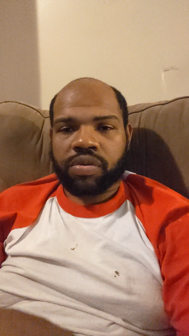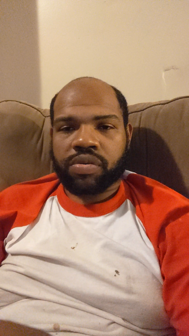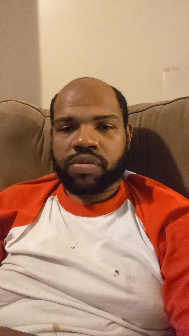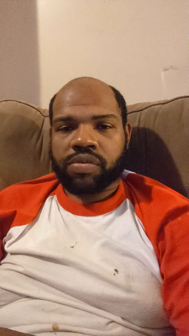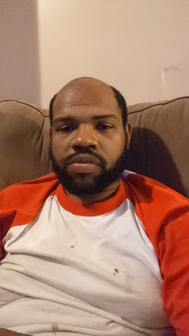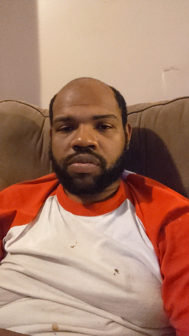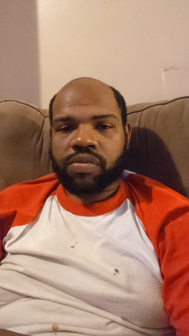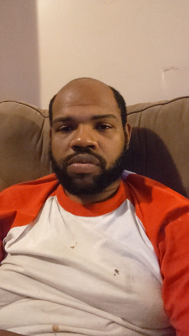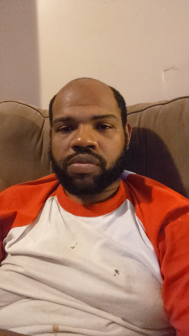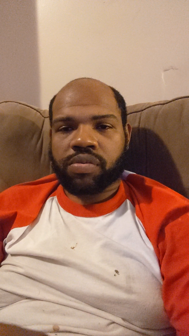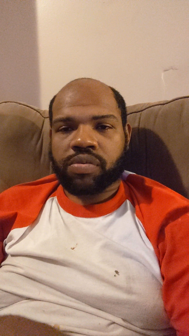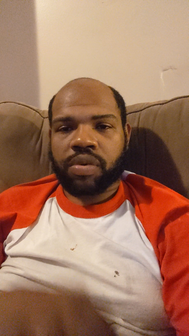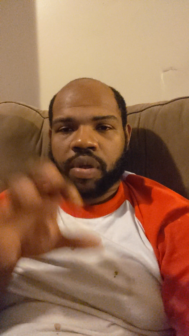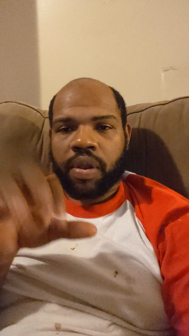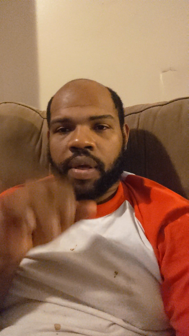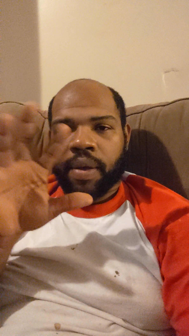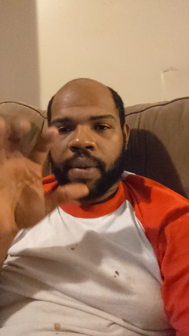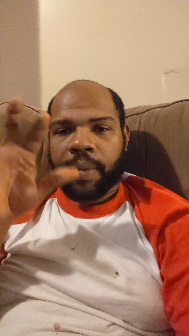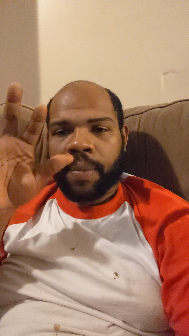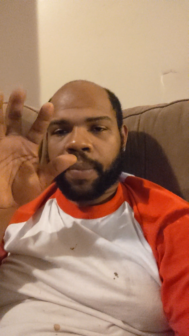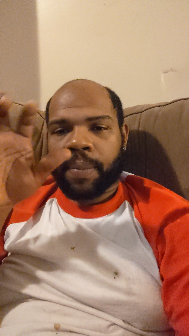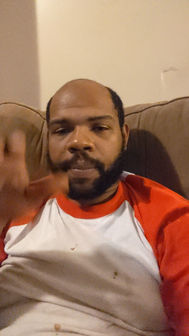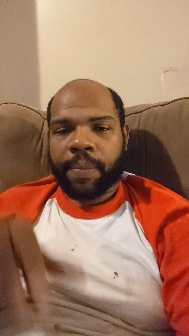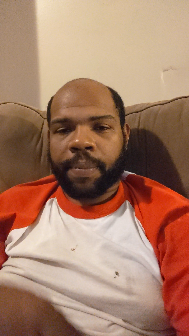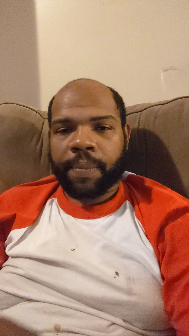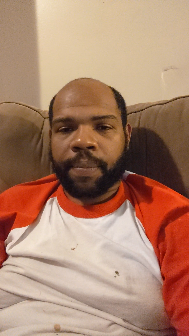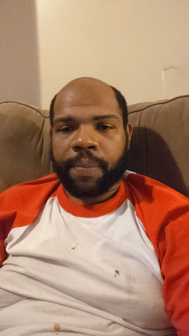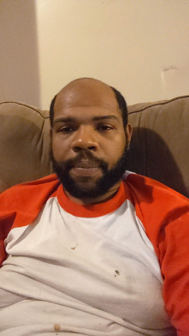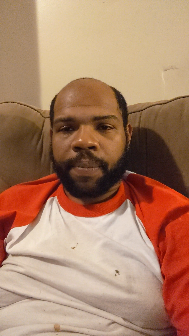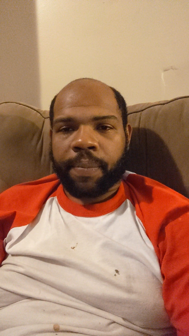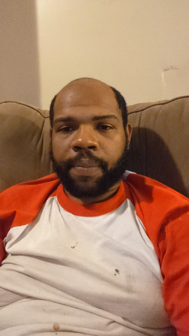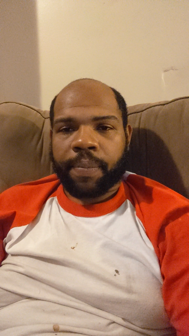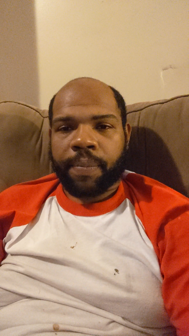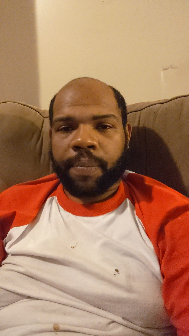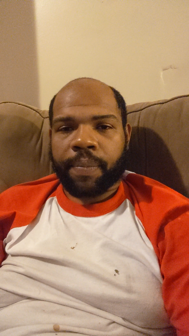climb